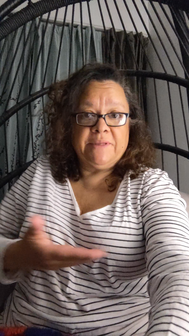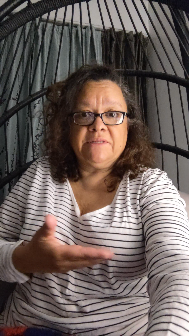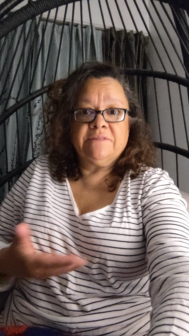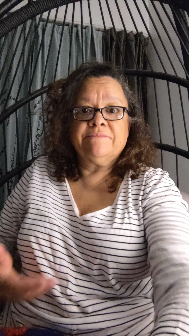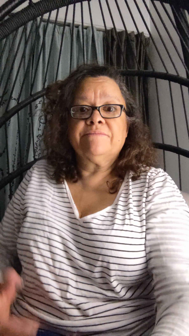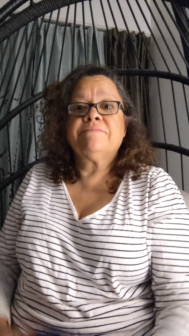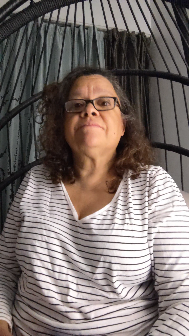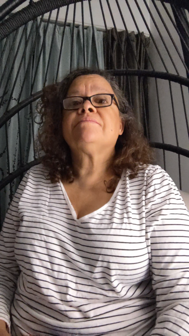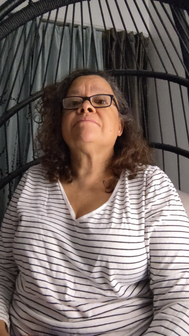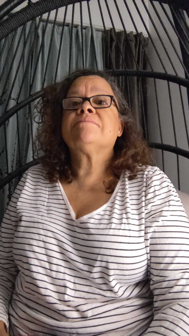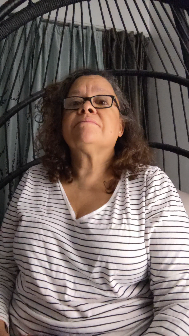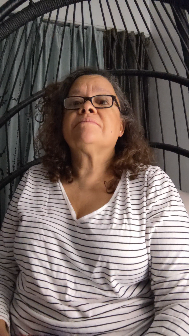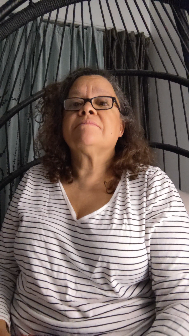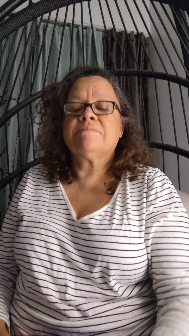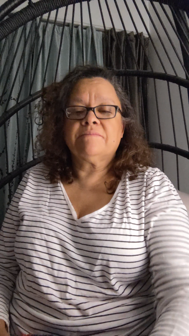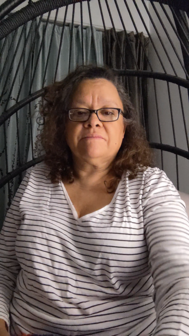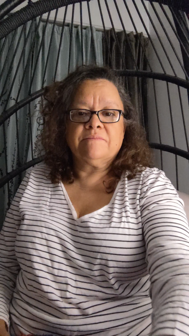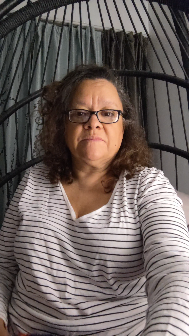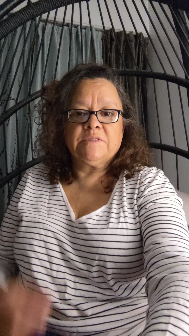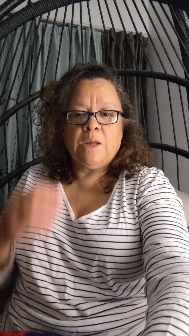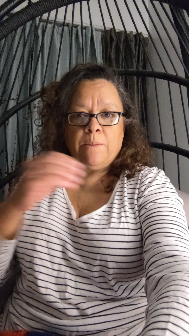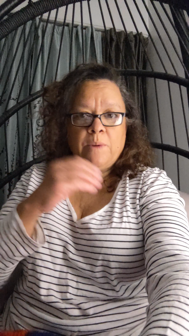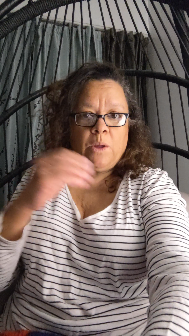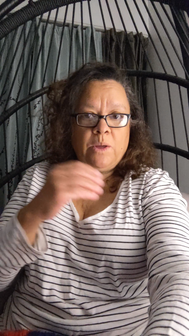more